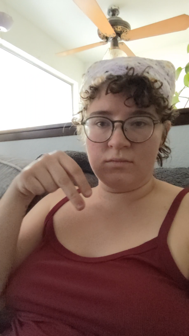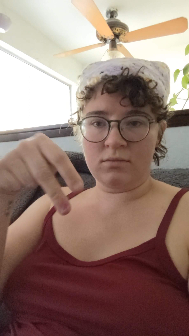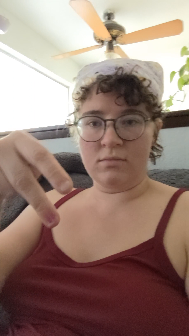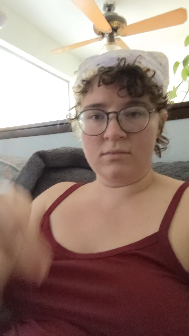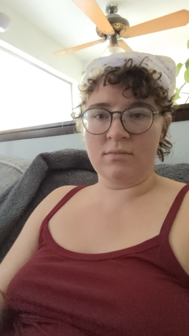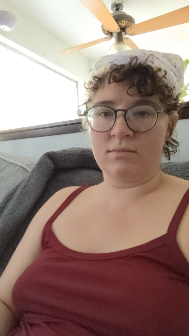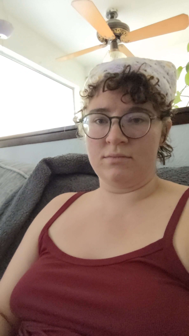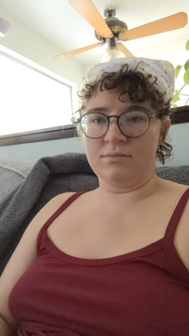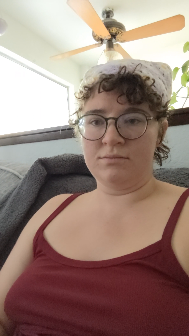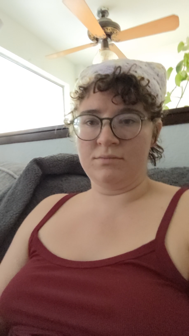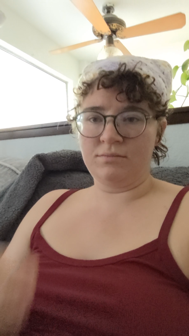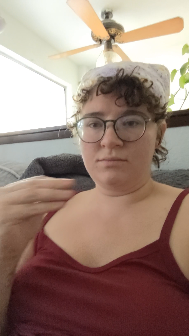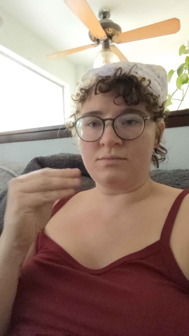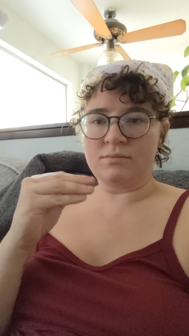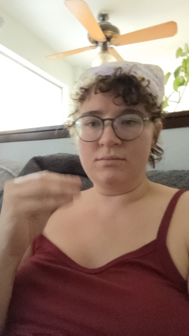more